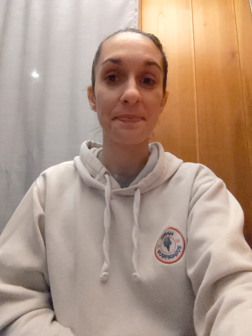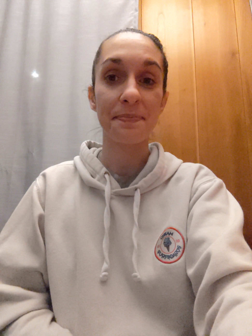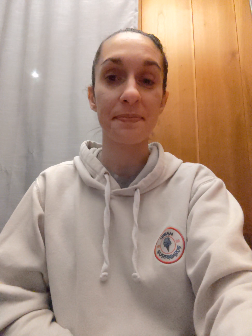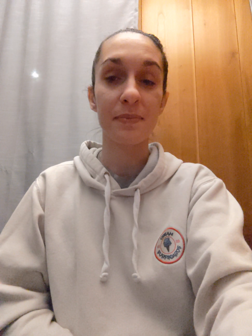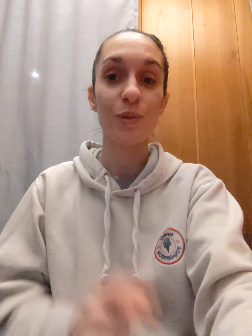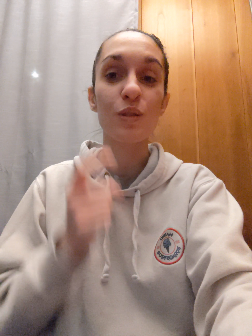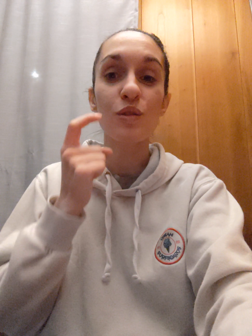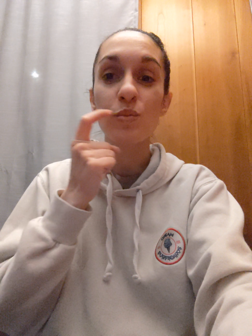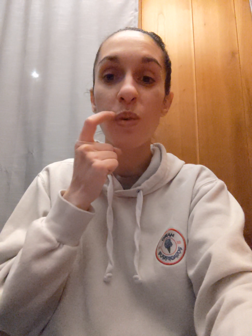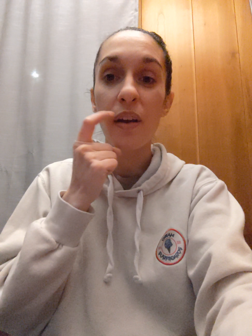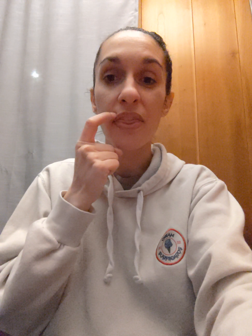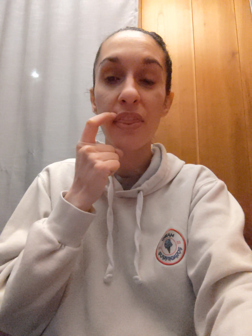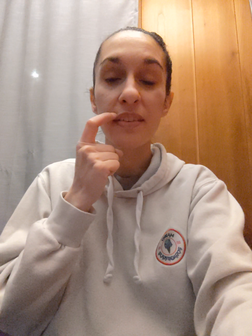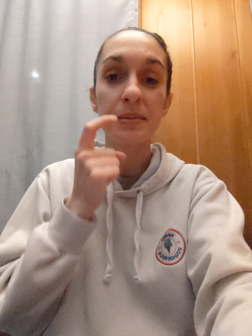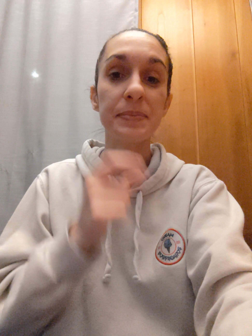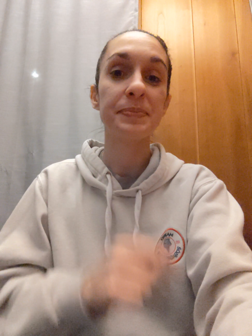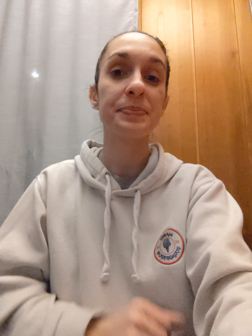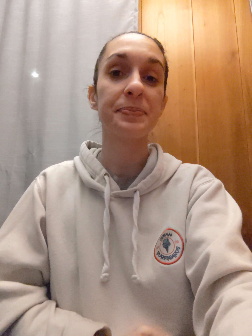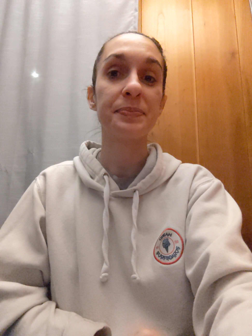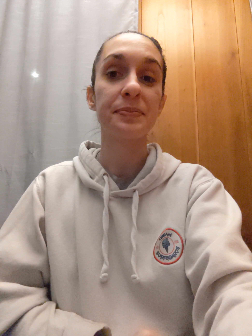tooth